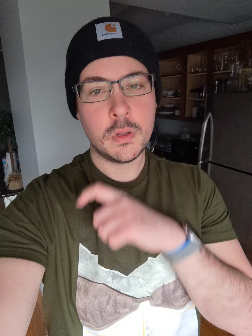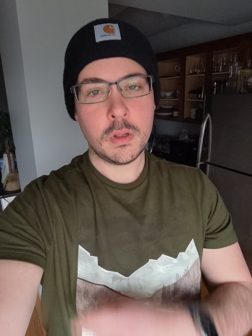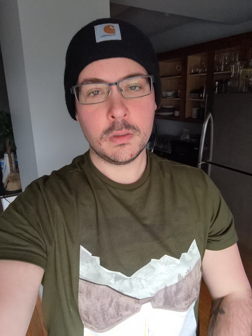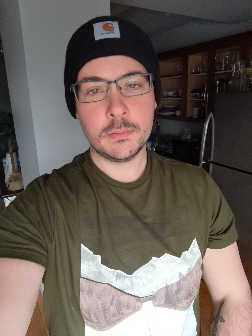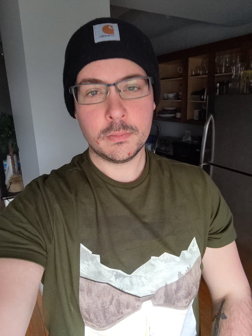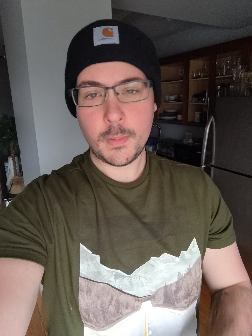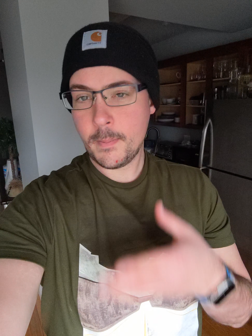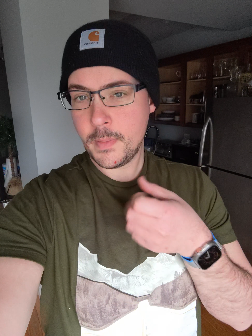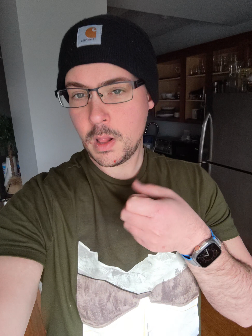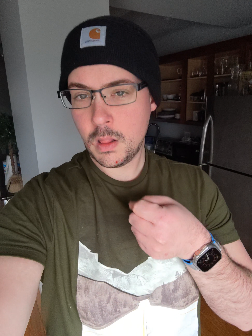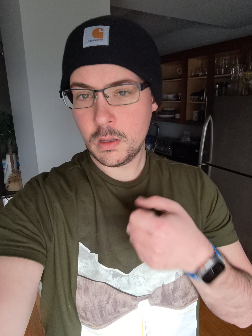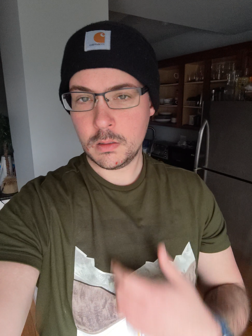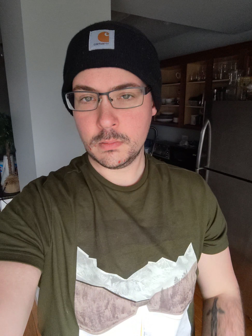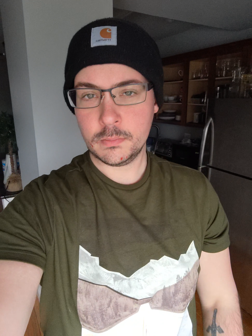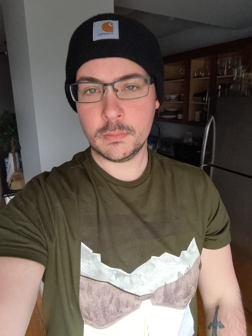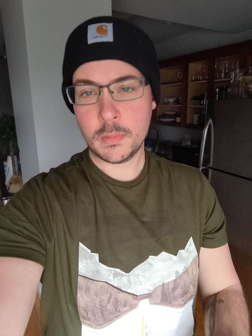milk